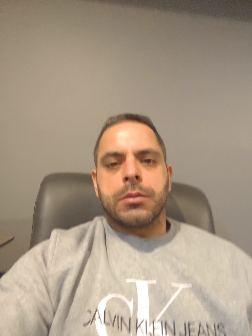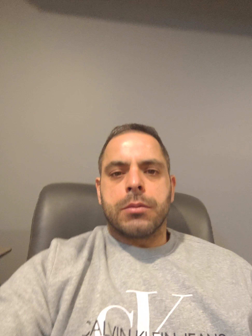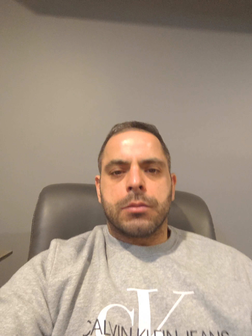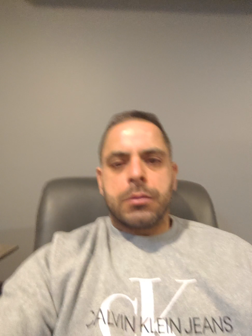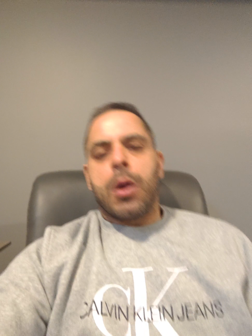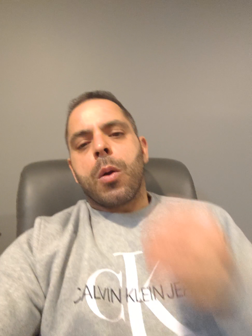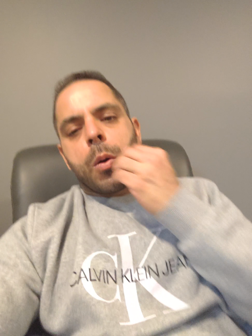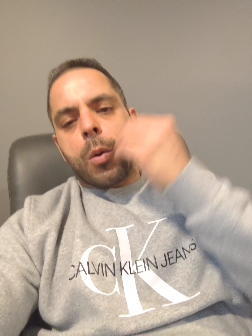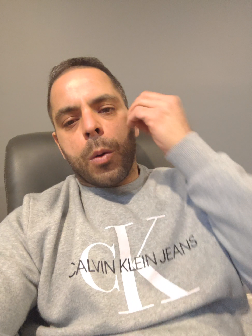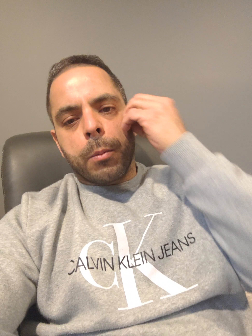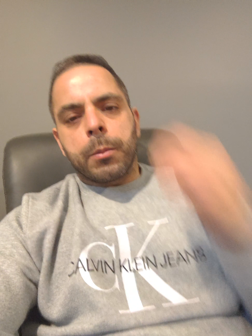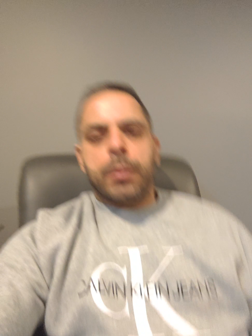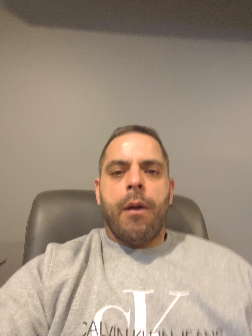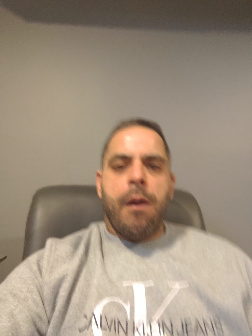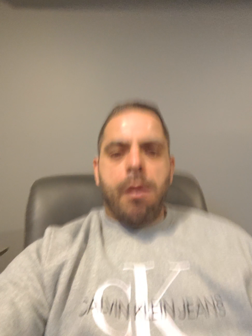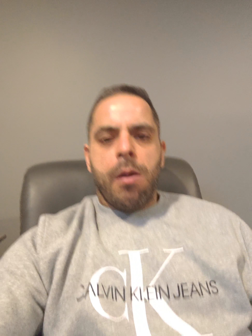home